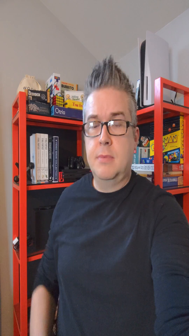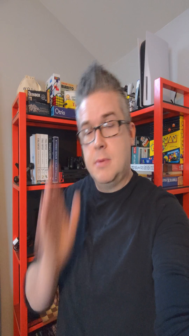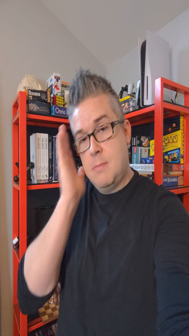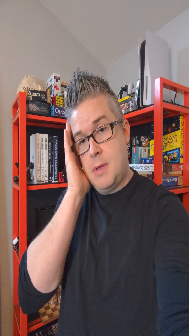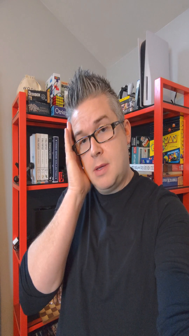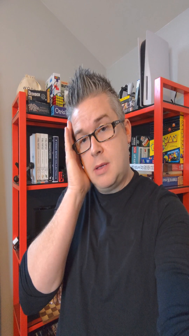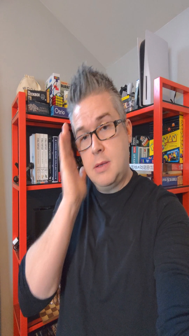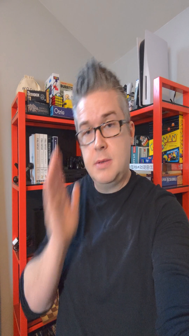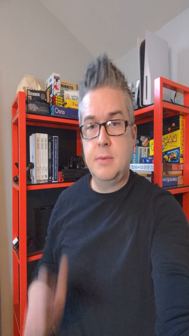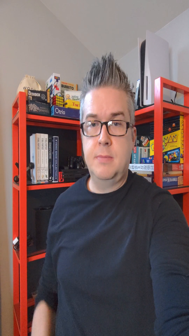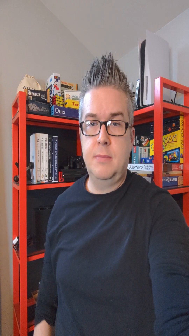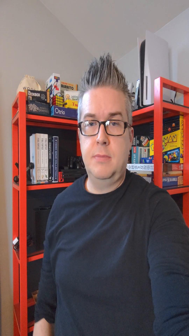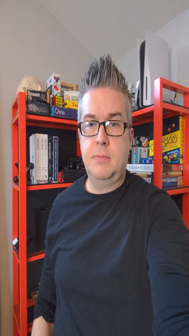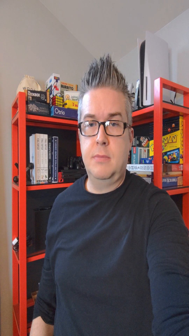bed